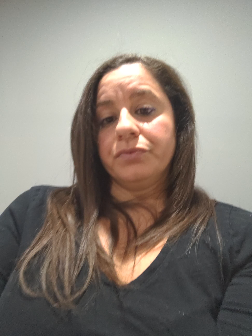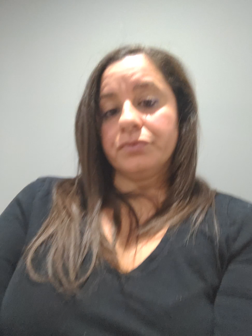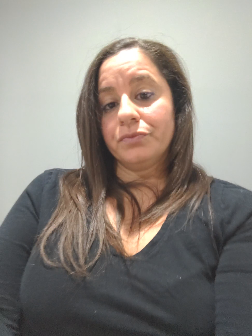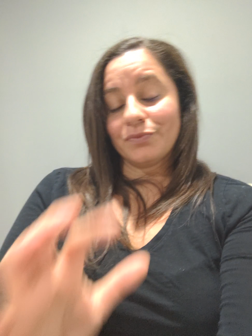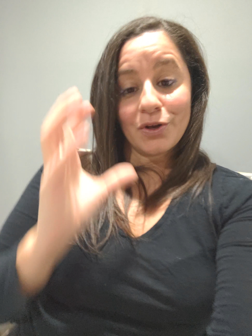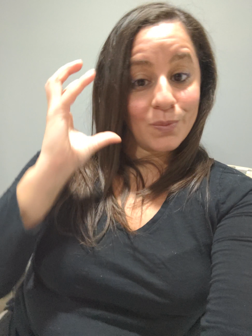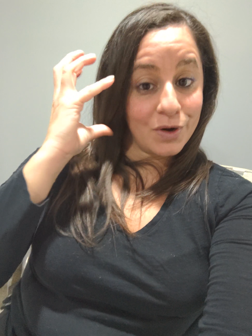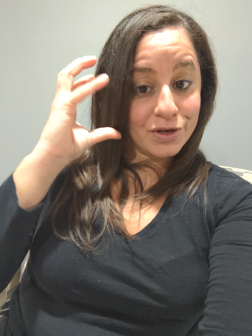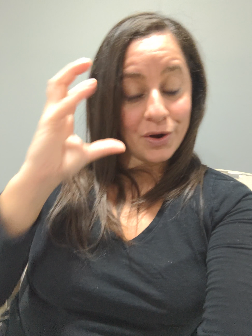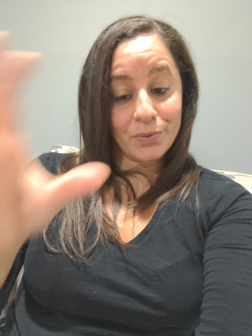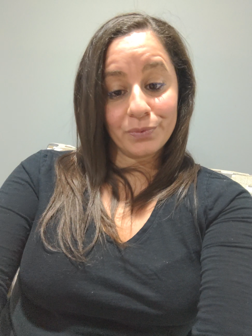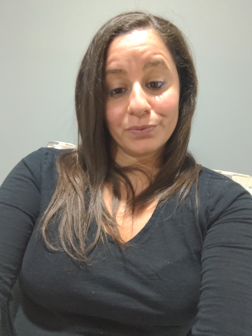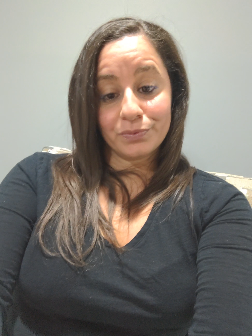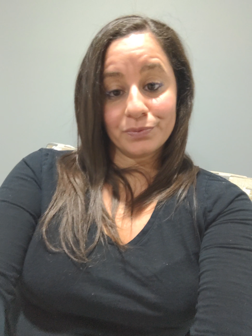radio